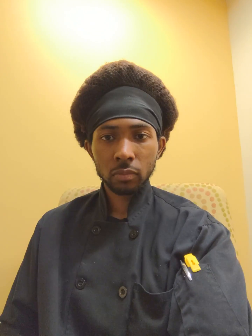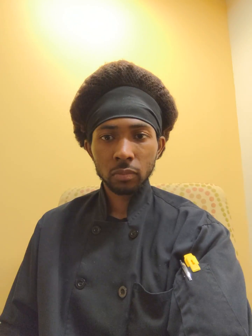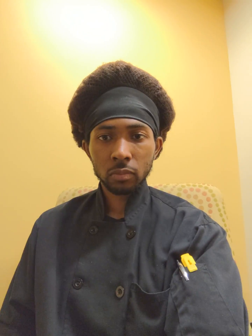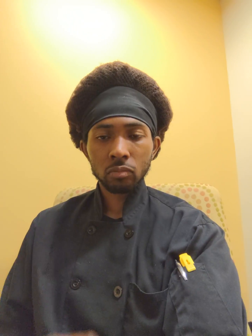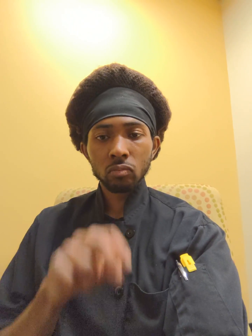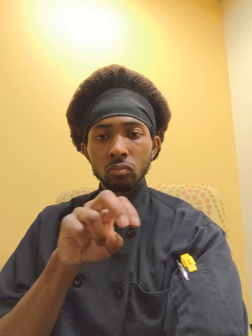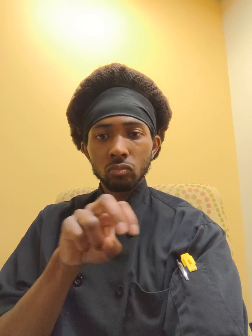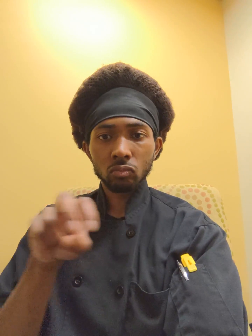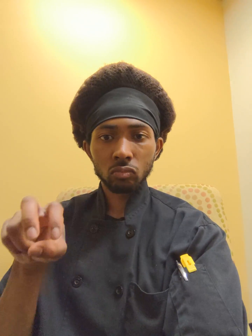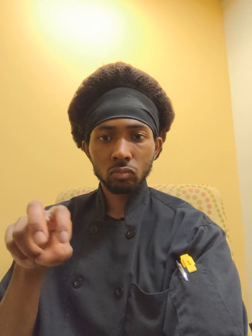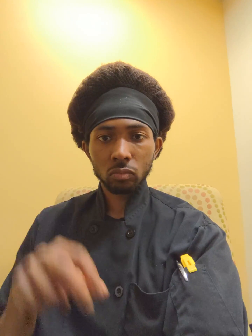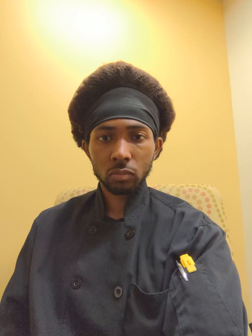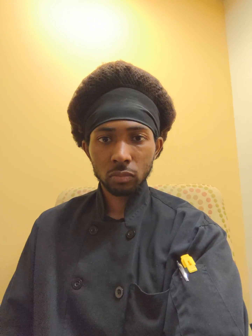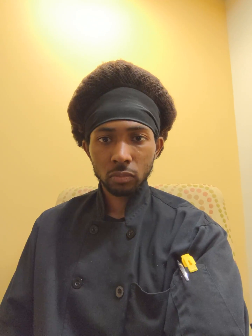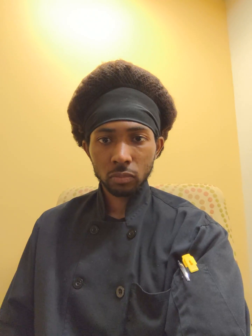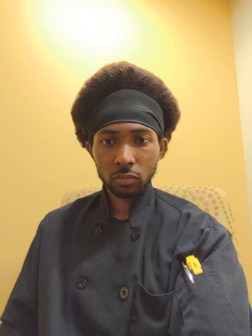couch